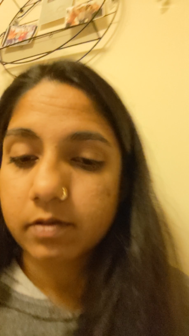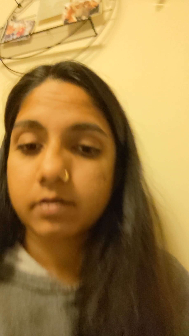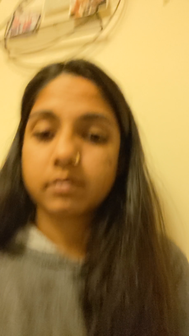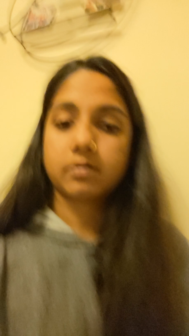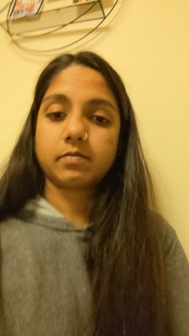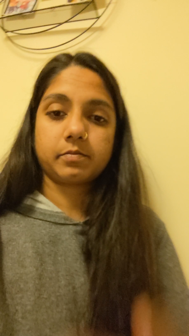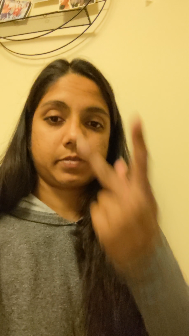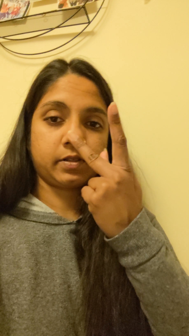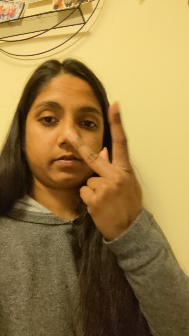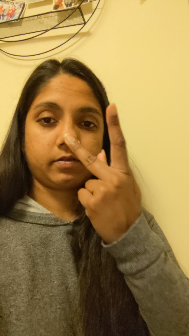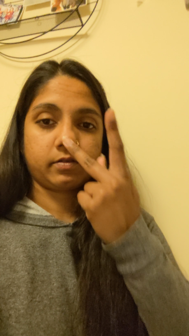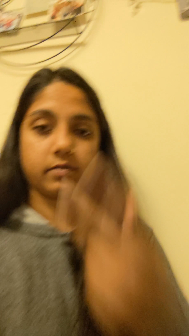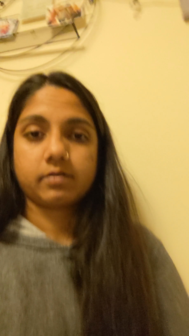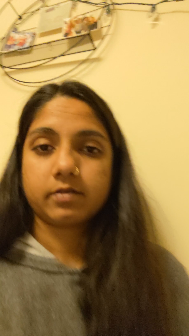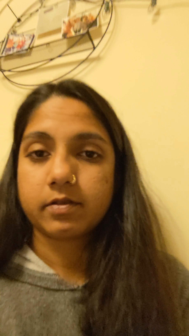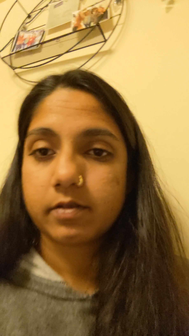penis